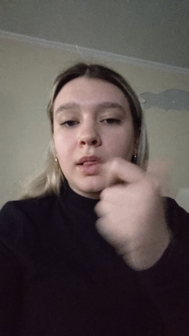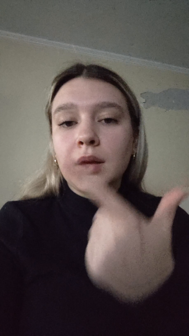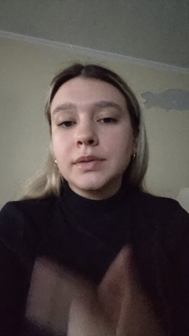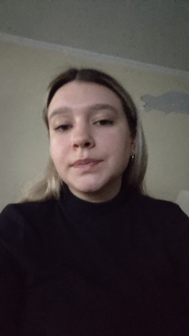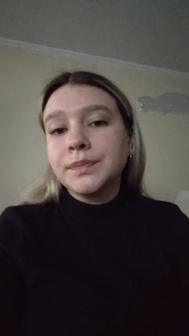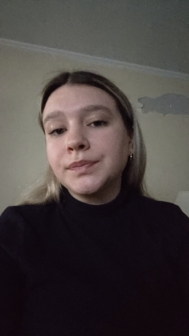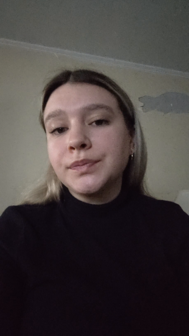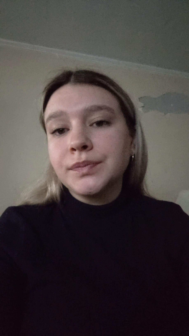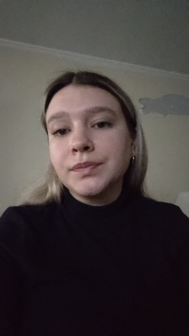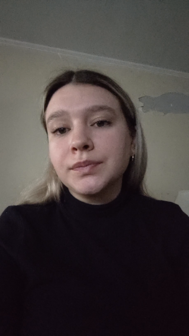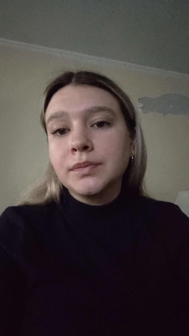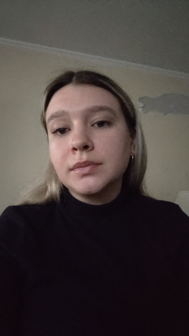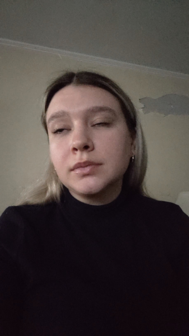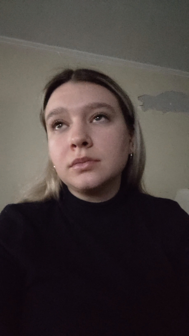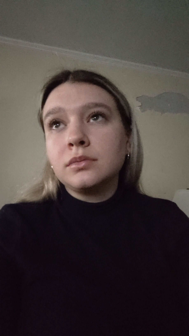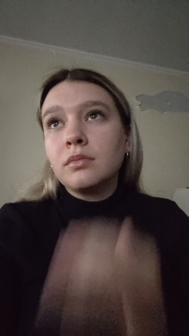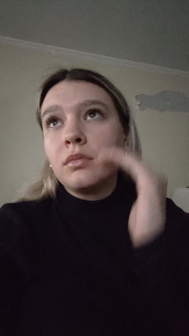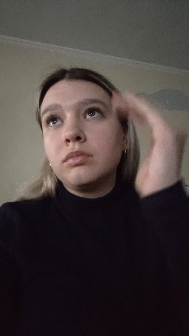big